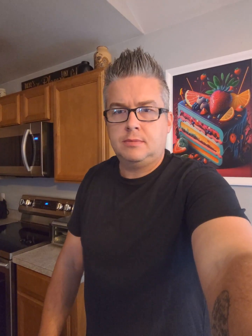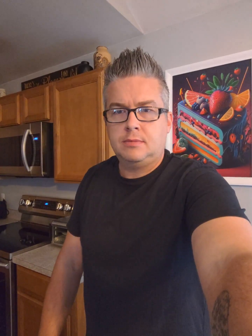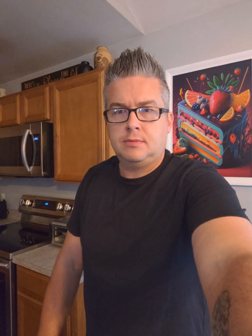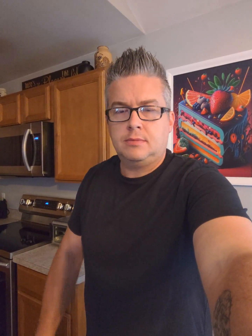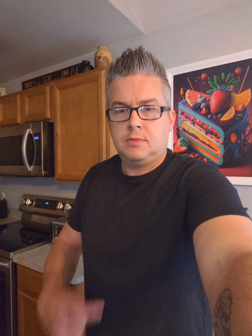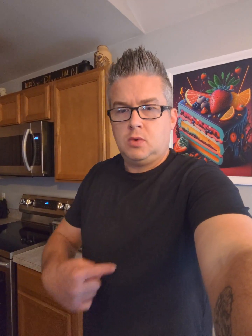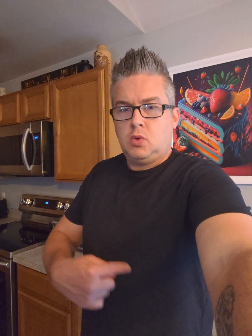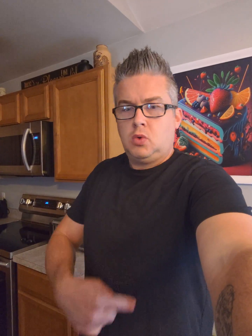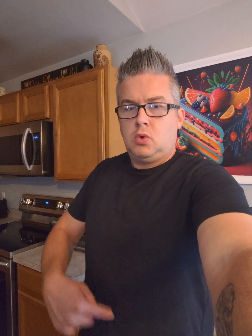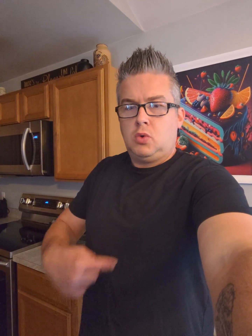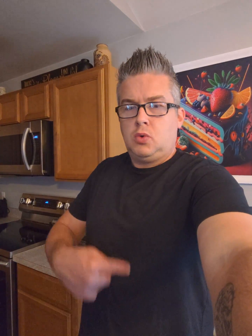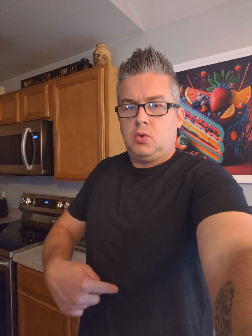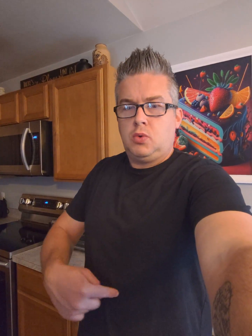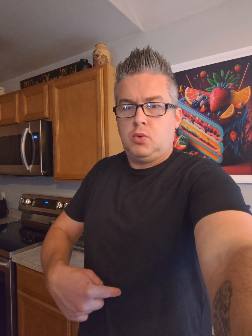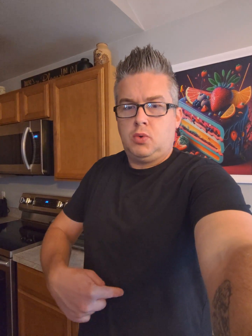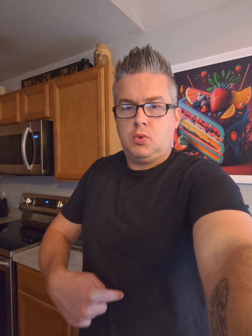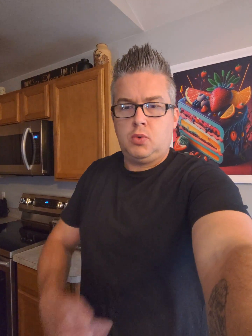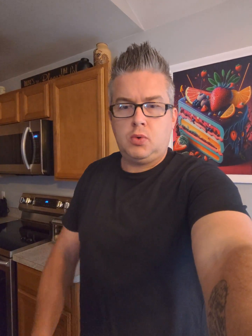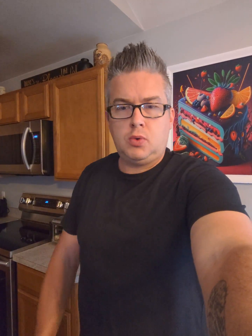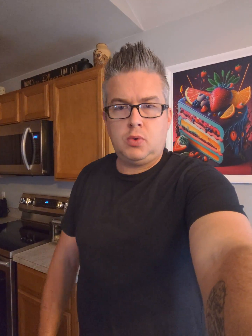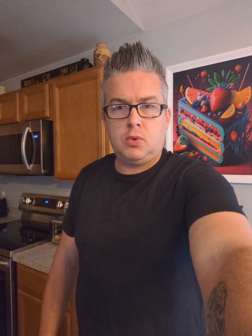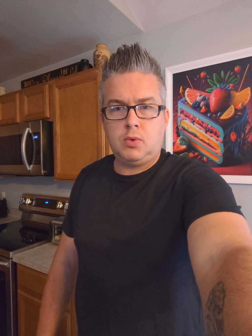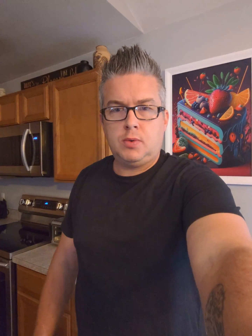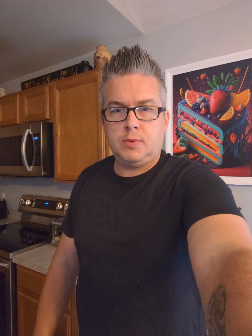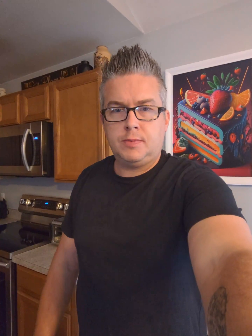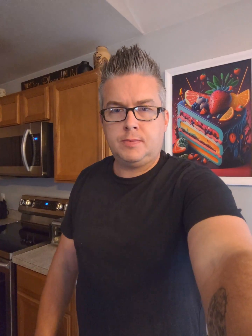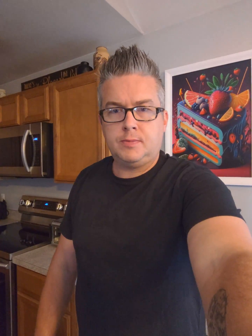belly button